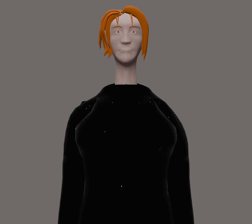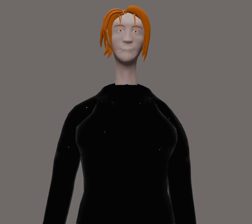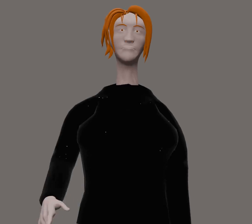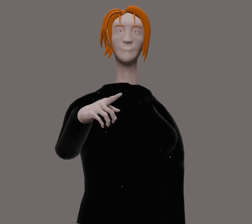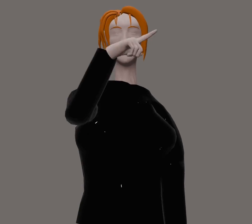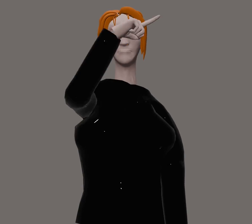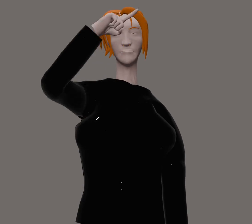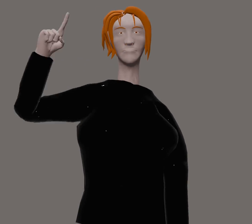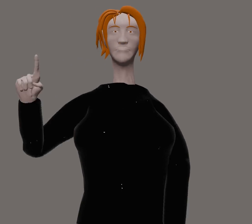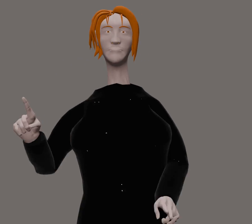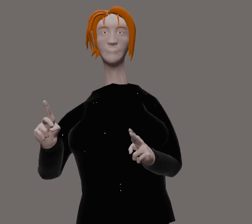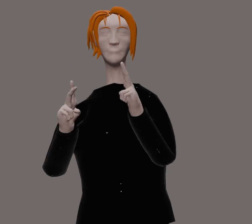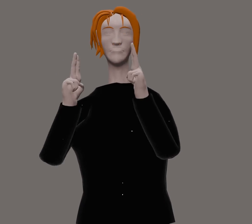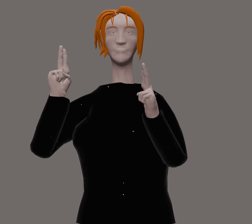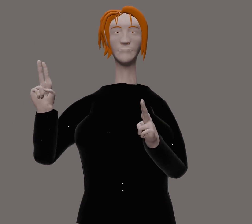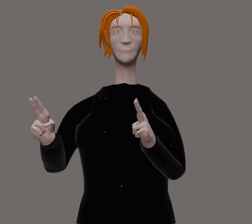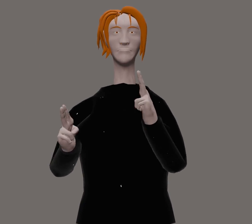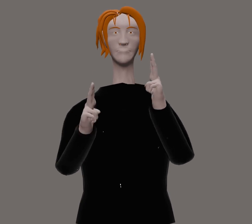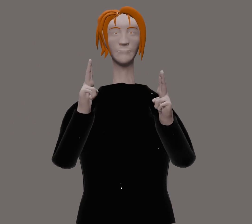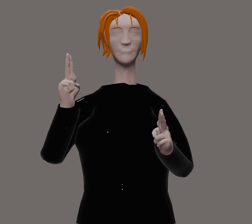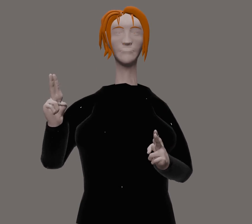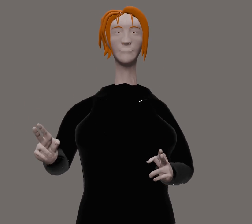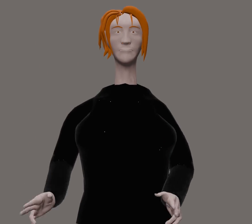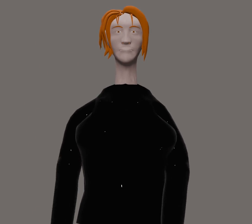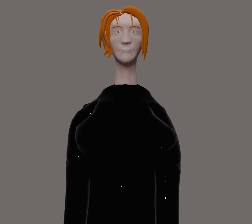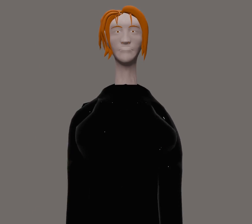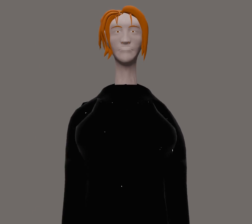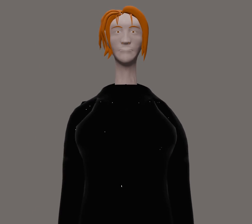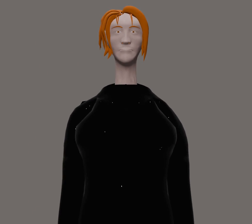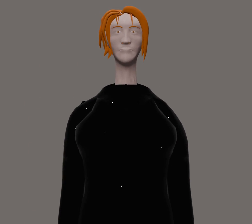Black People